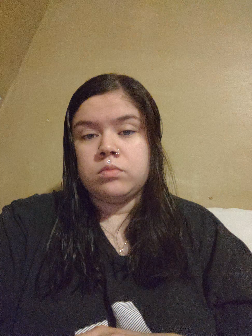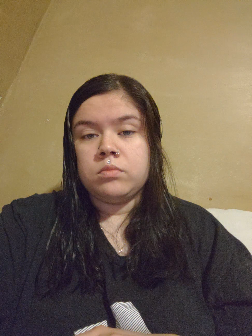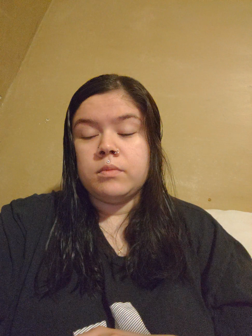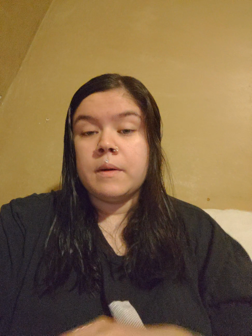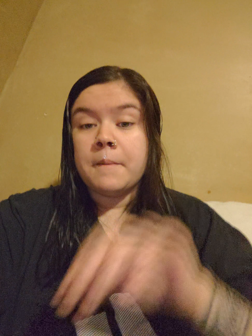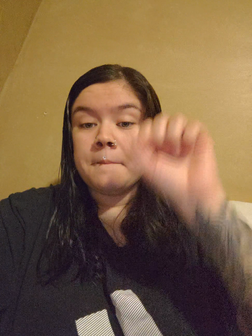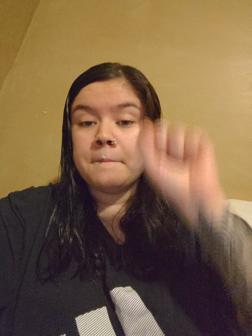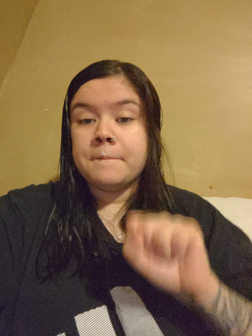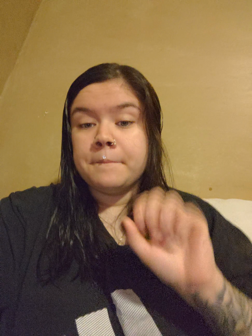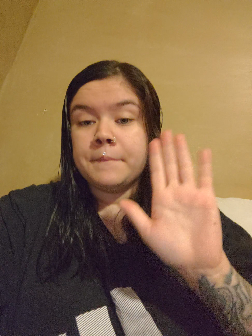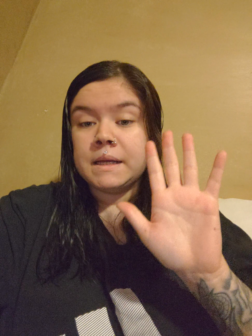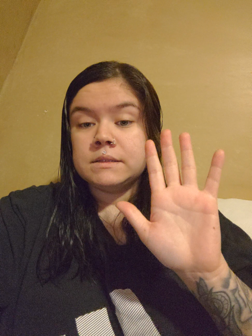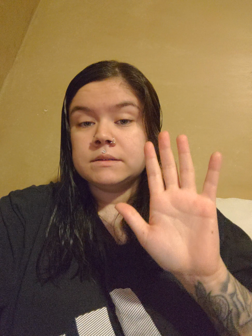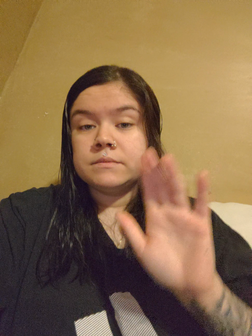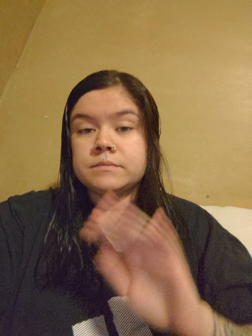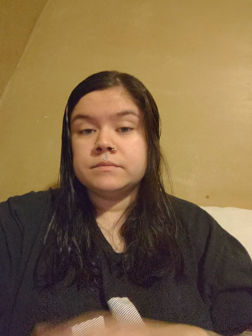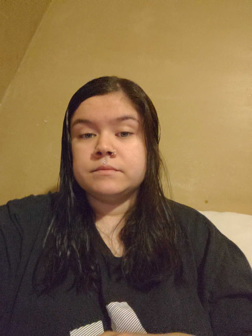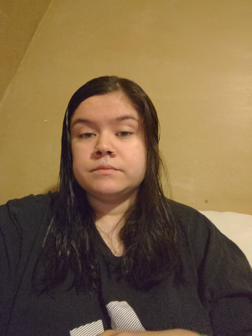mitten